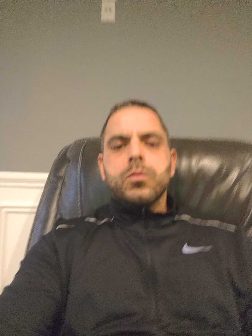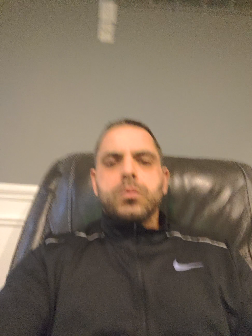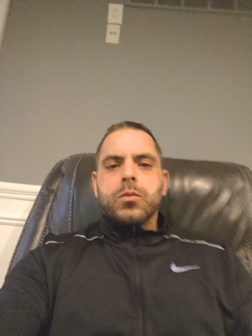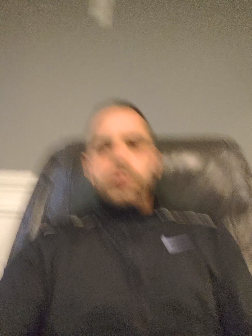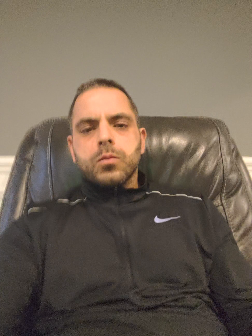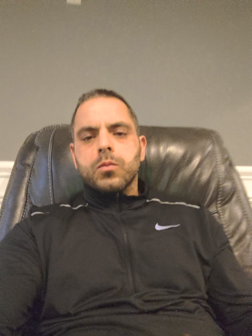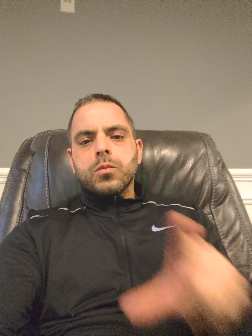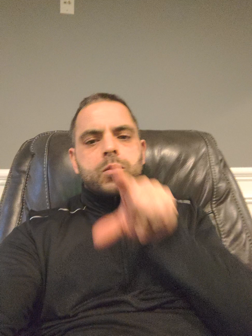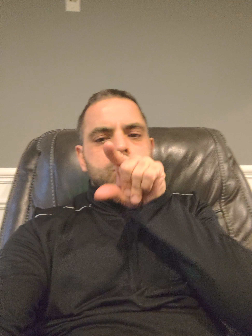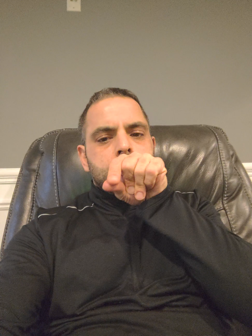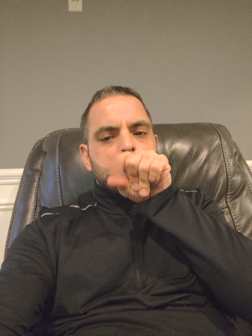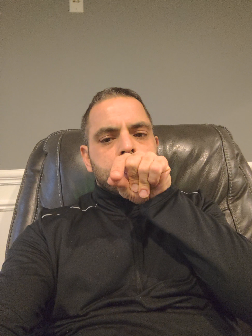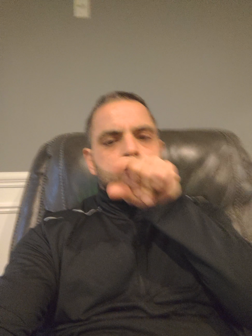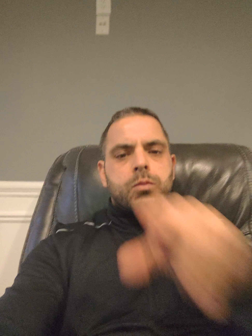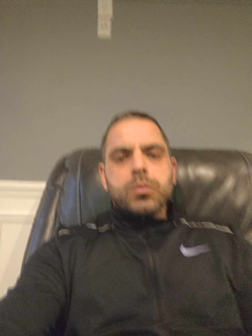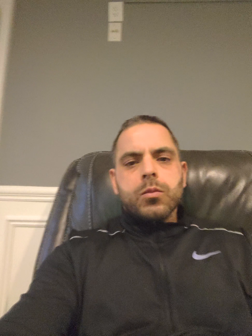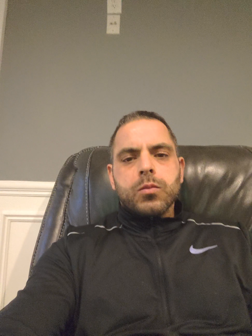bird